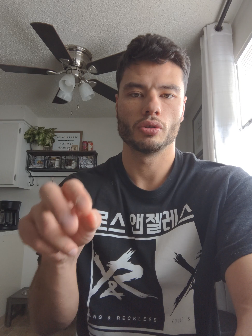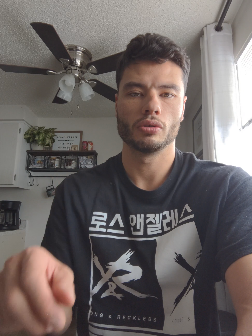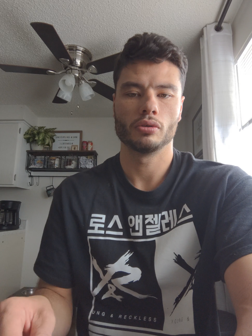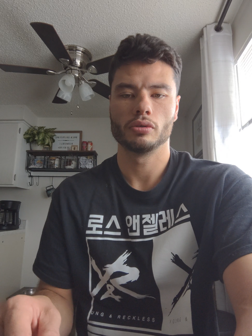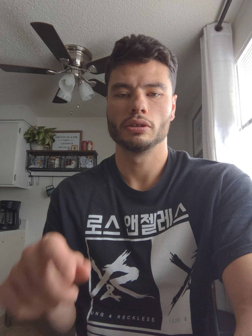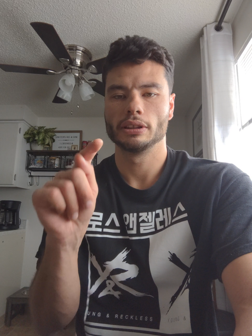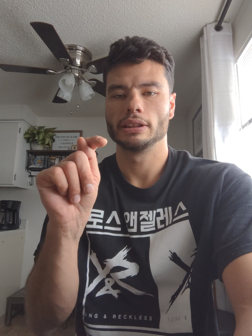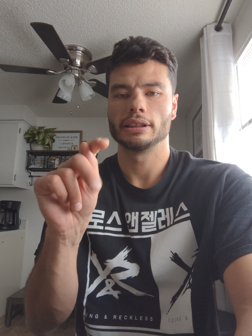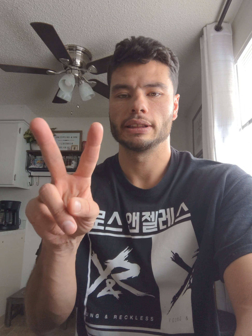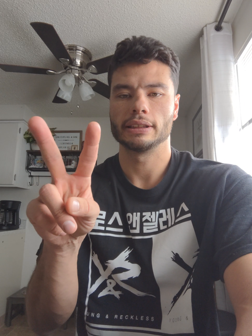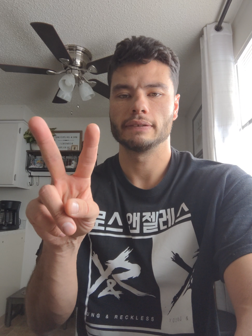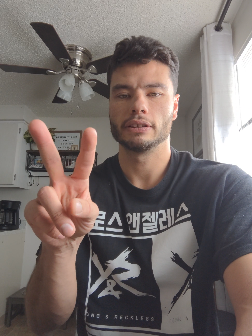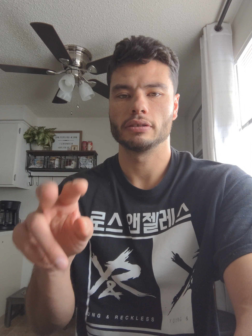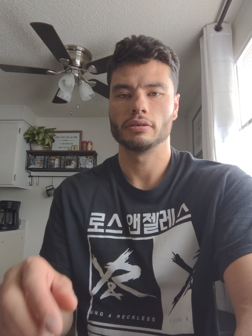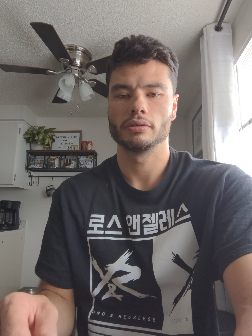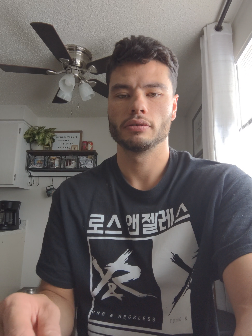TV